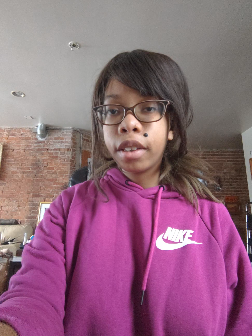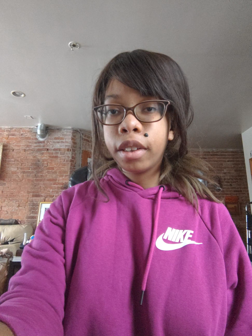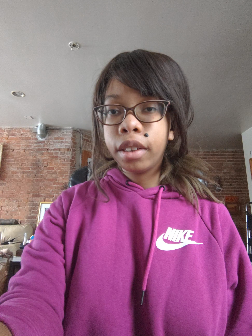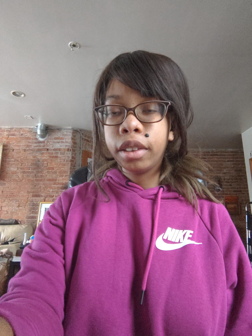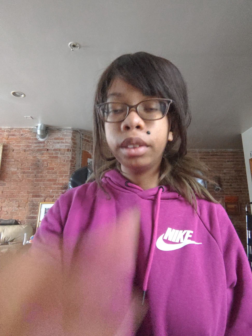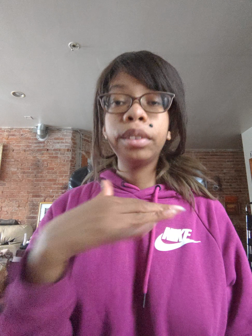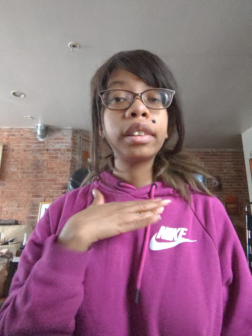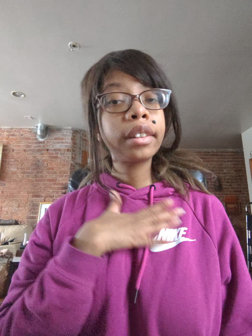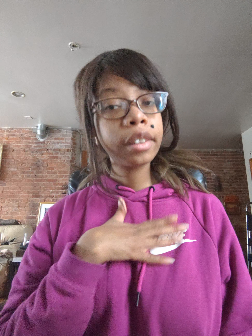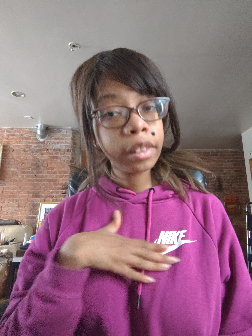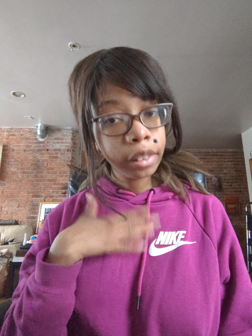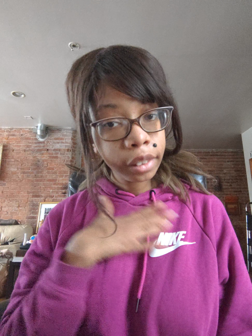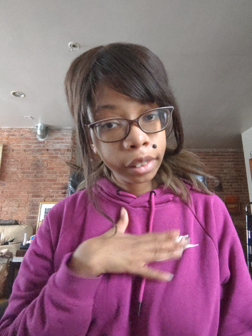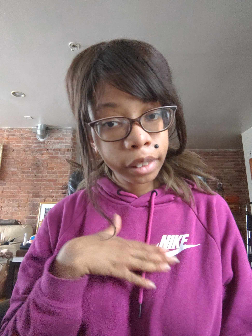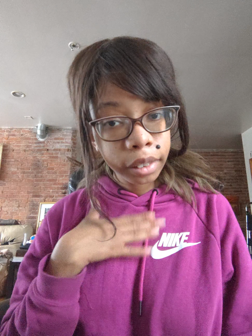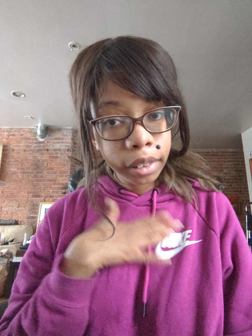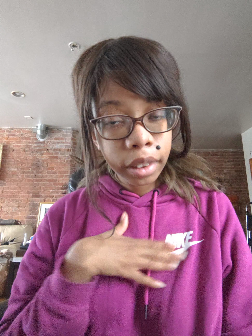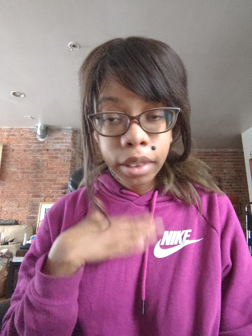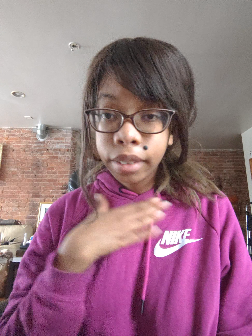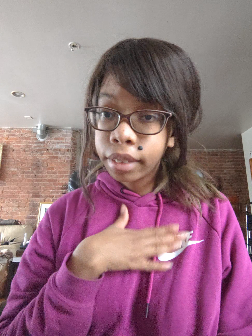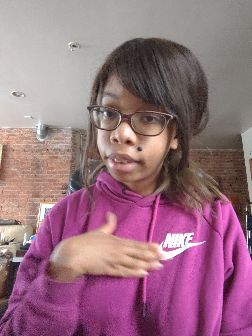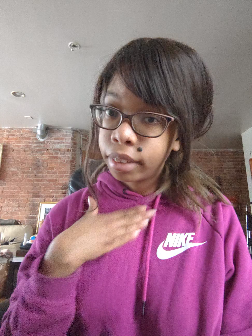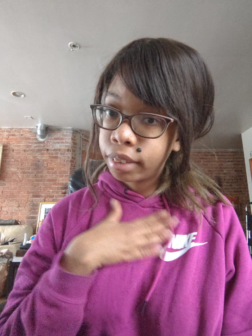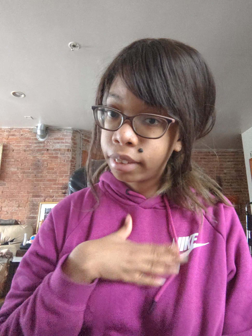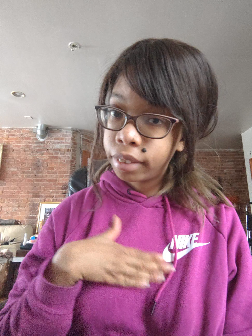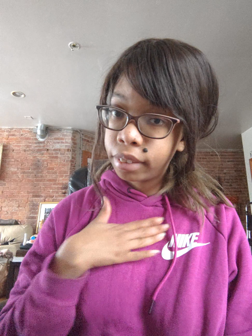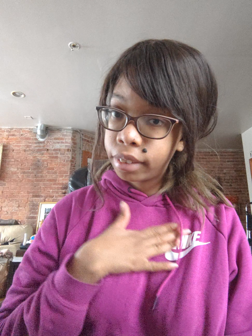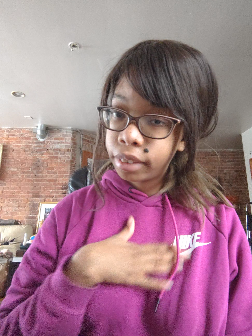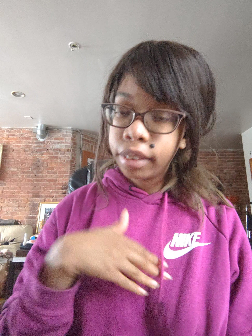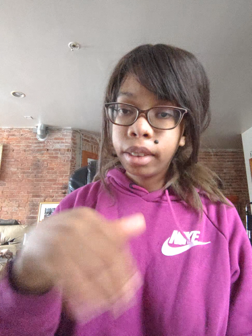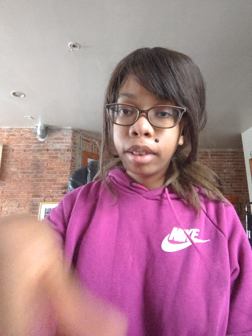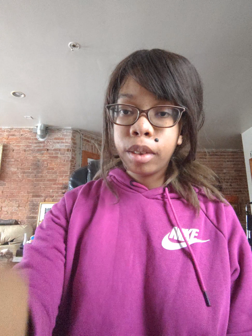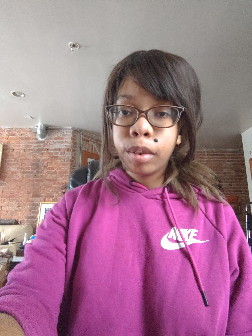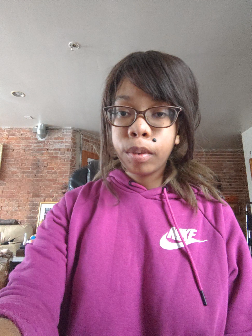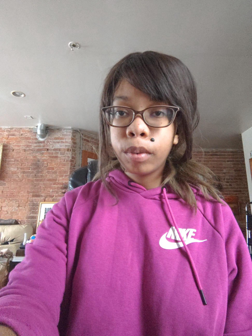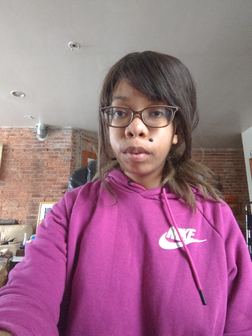please